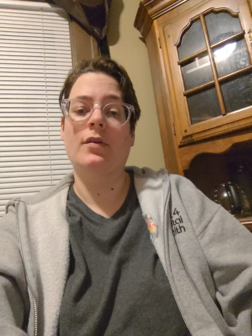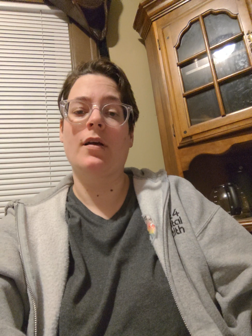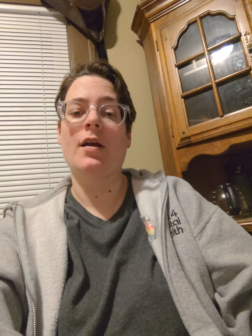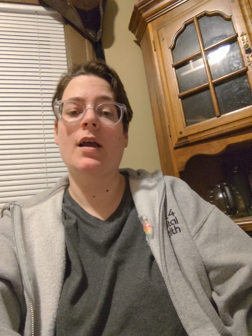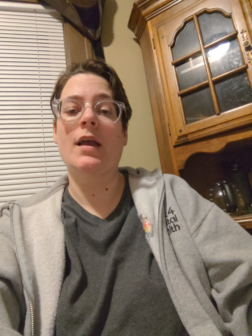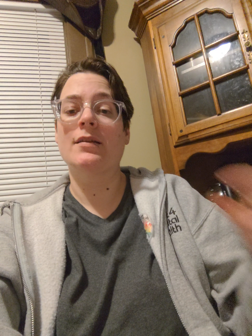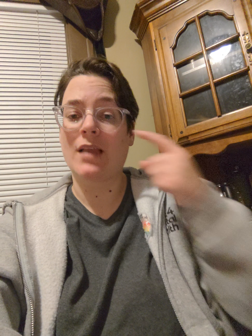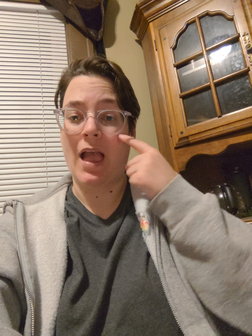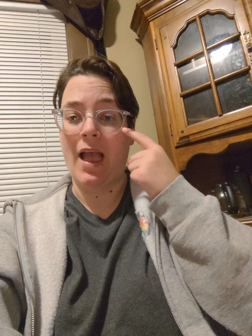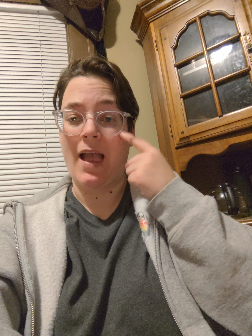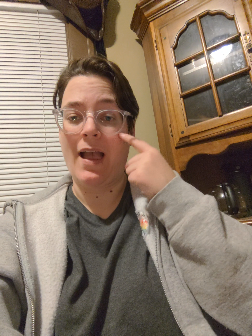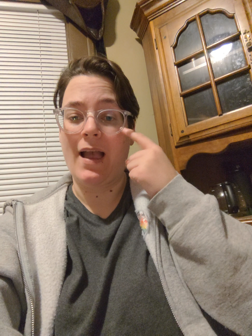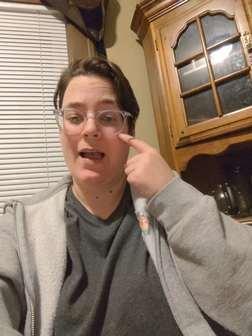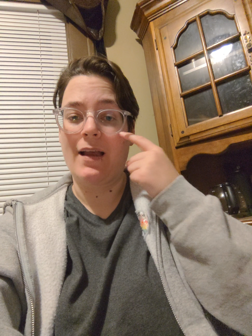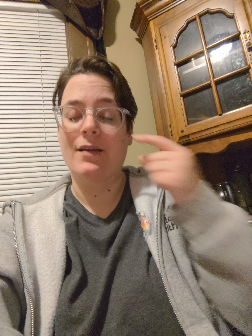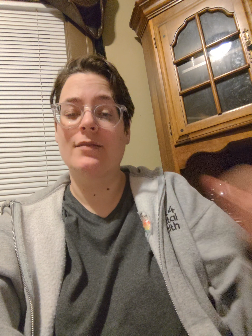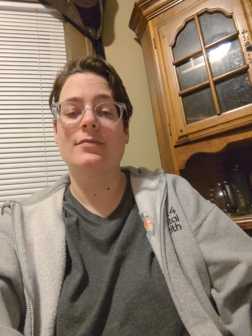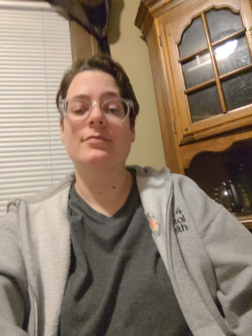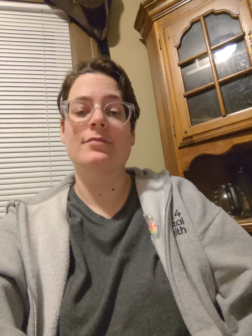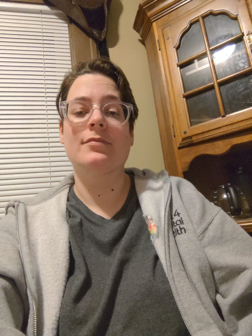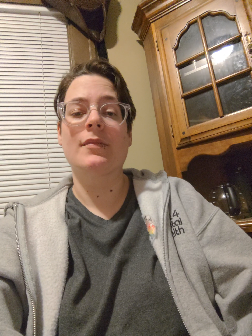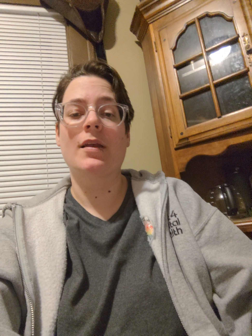eye